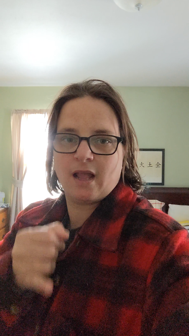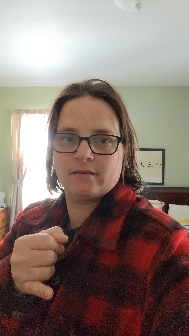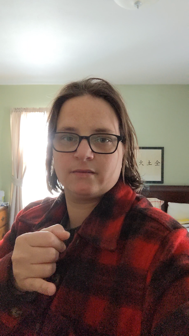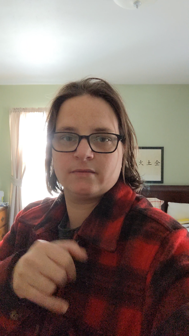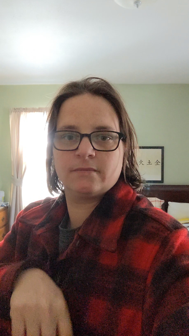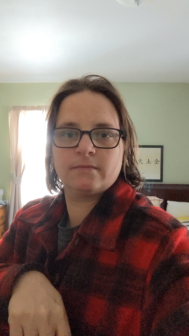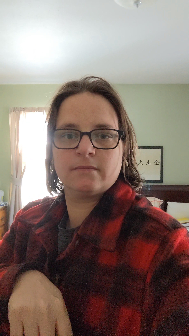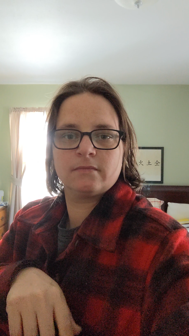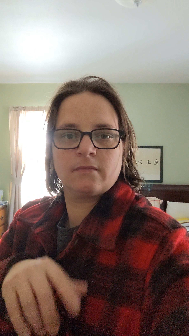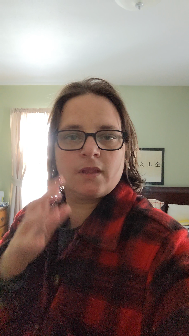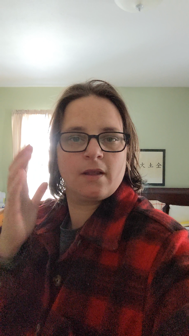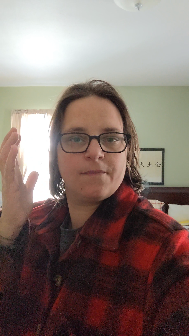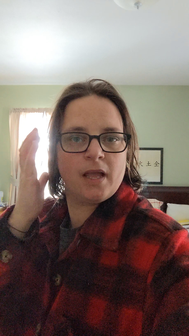pillow